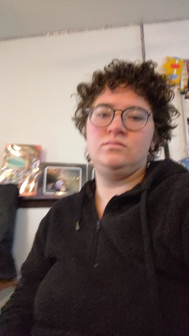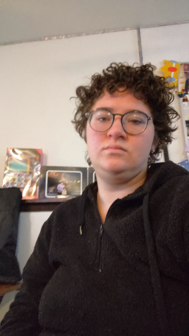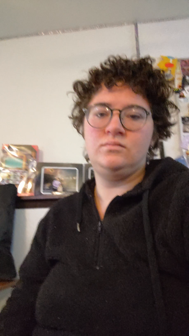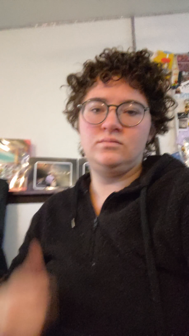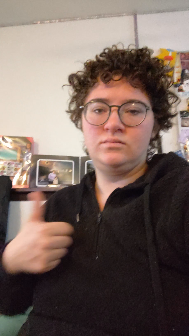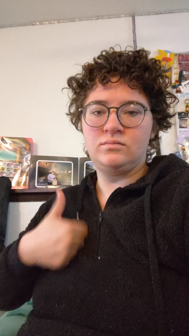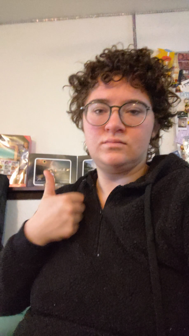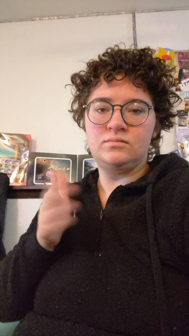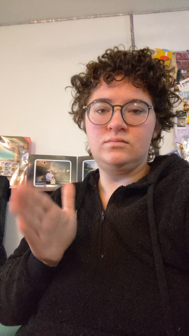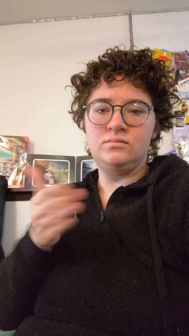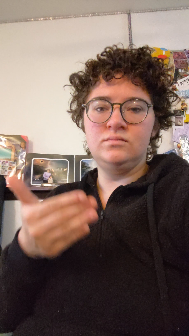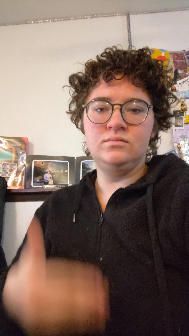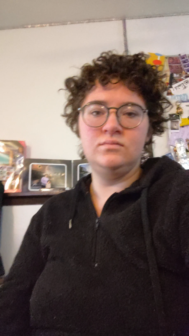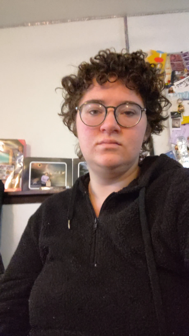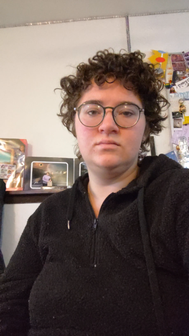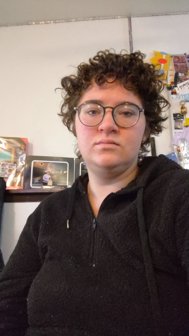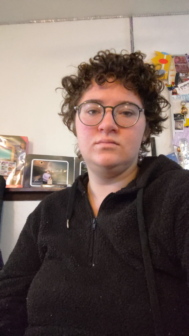living room